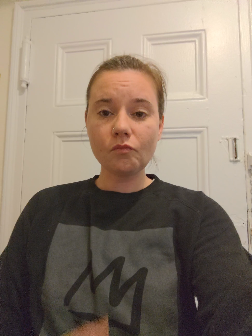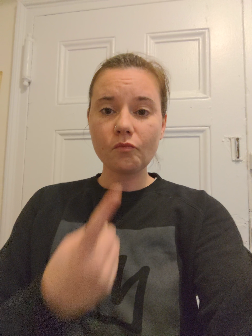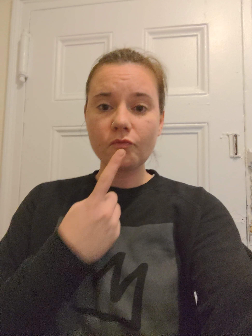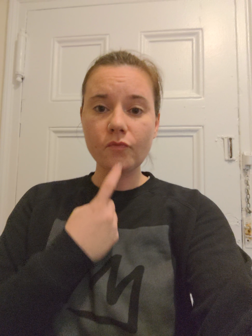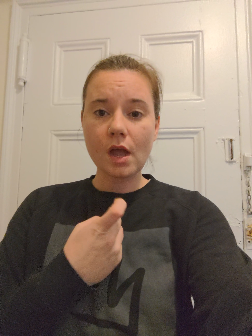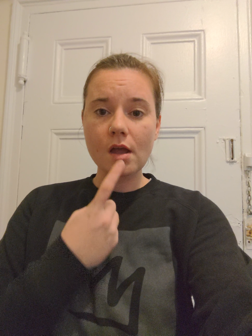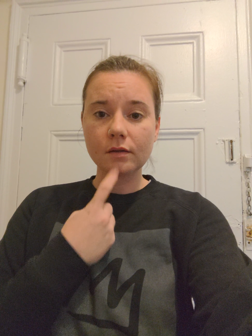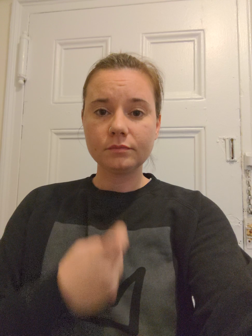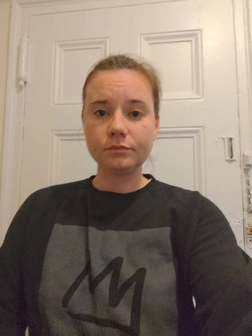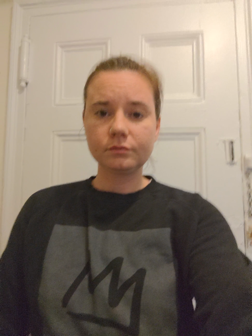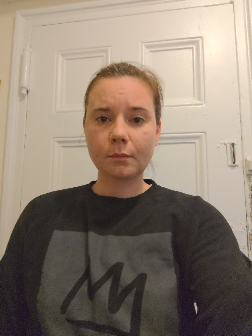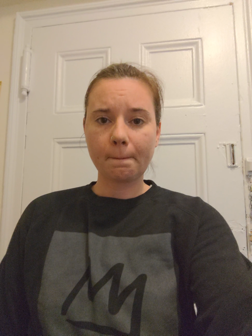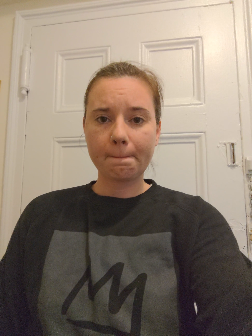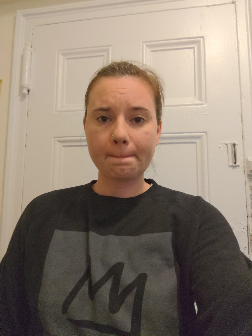red